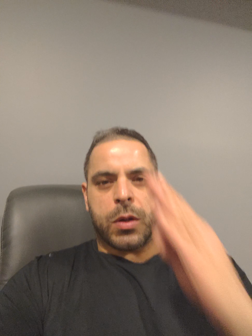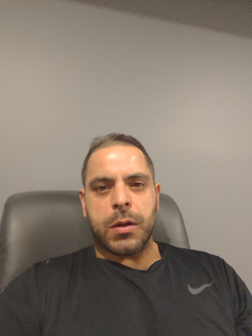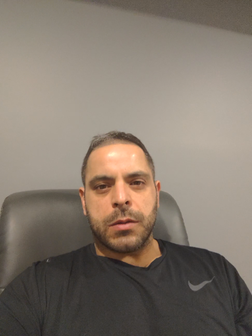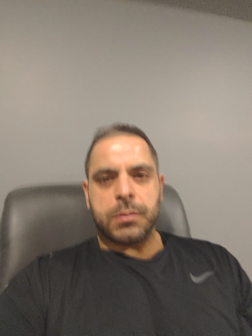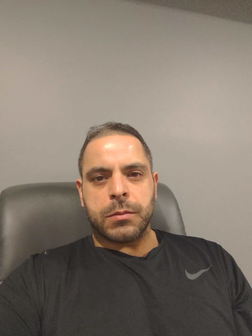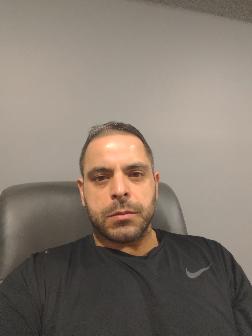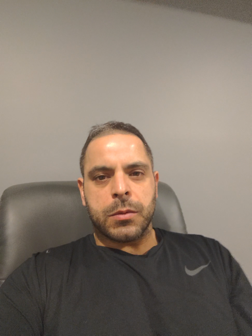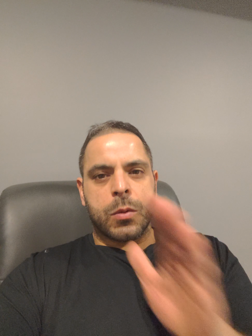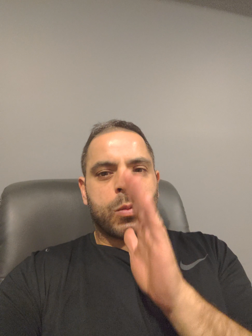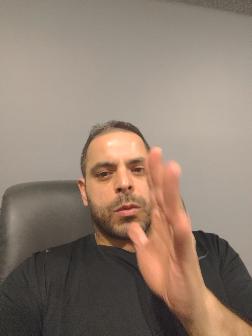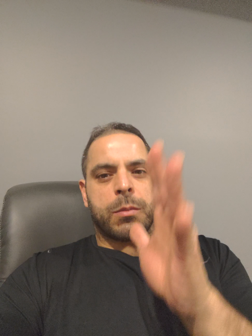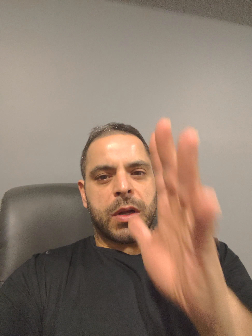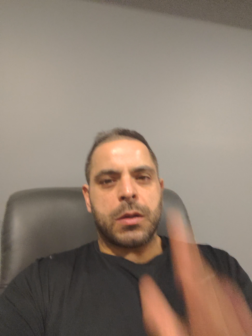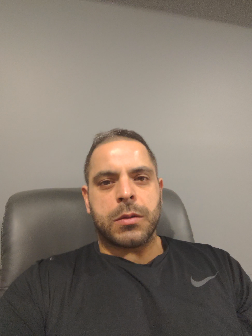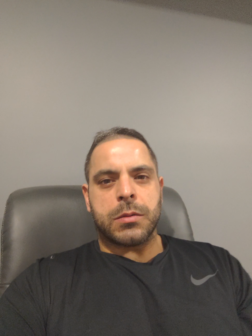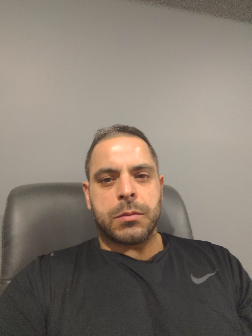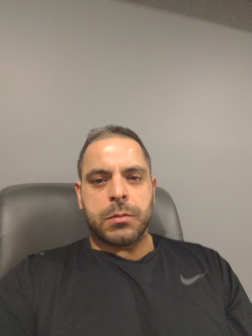grandma